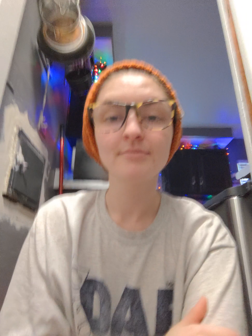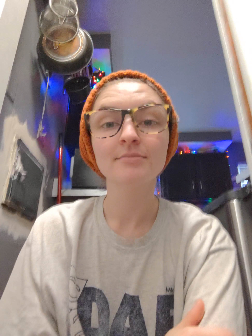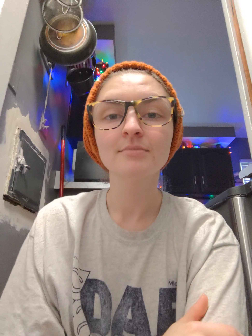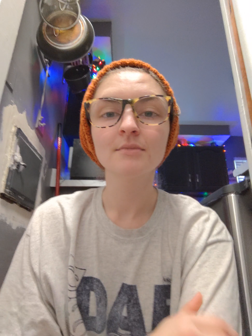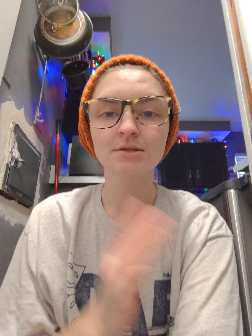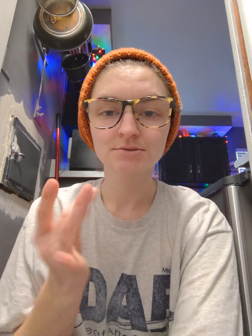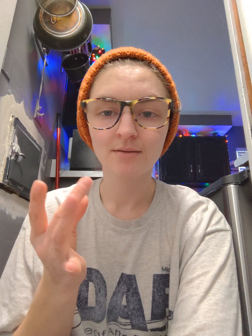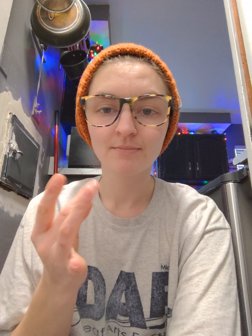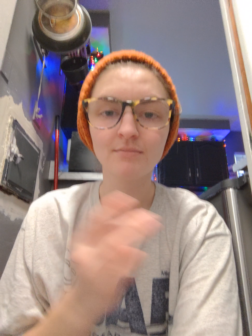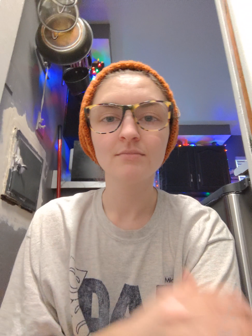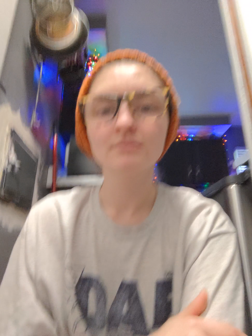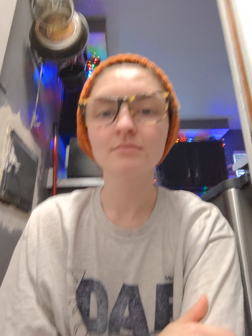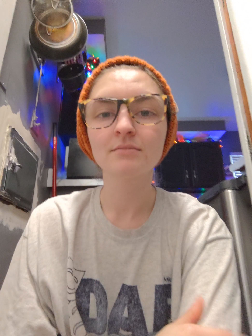sticky